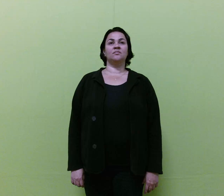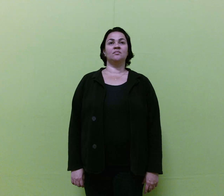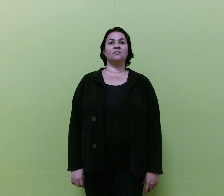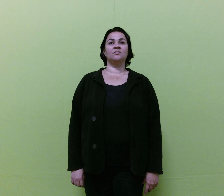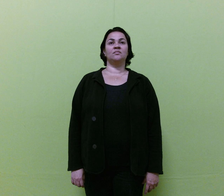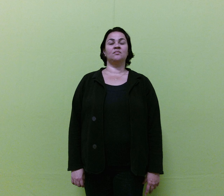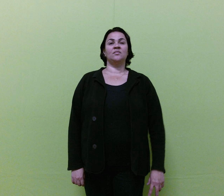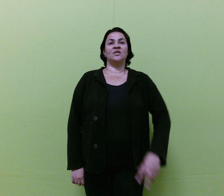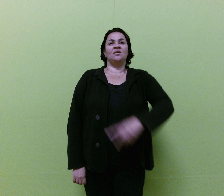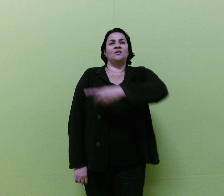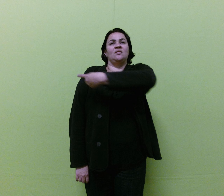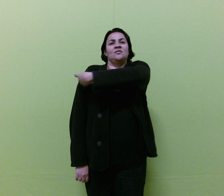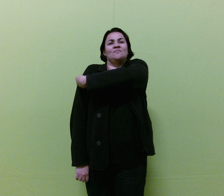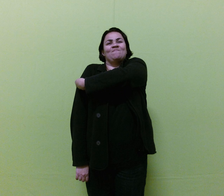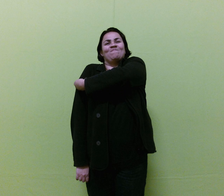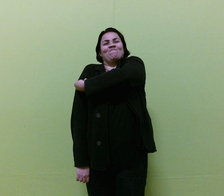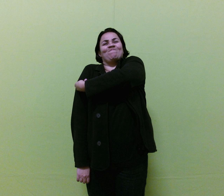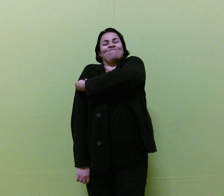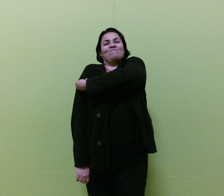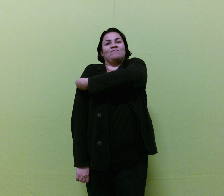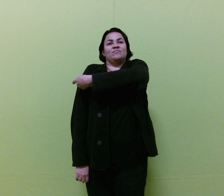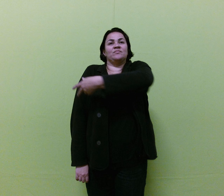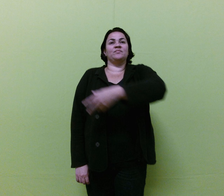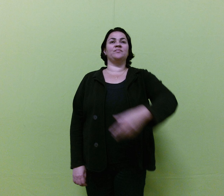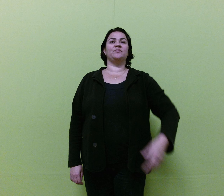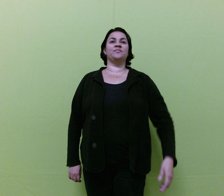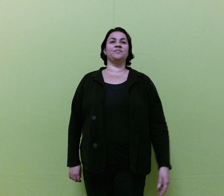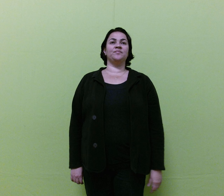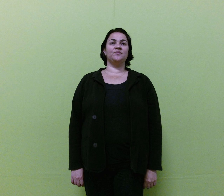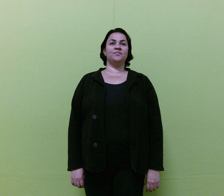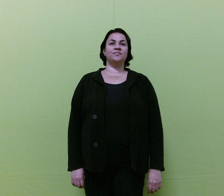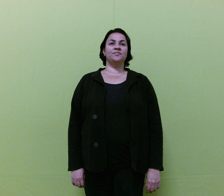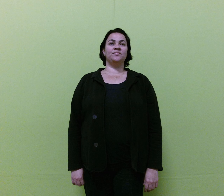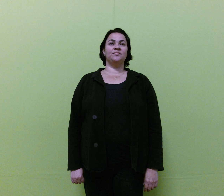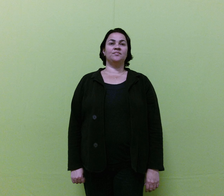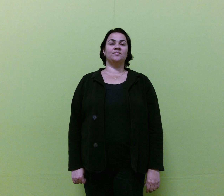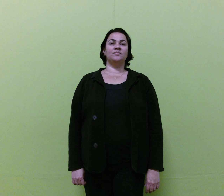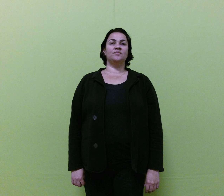vacina